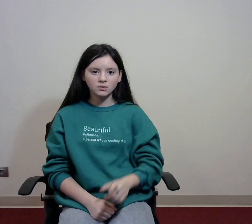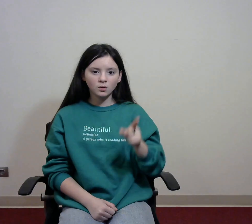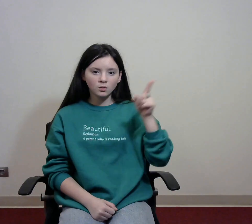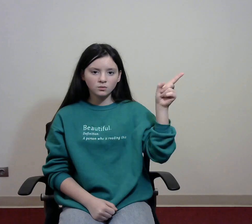O